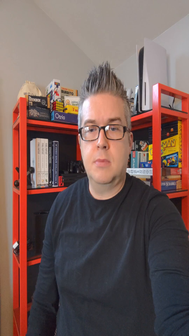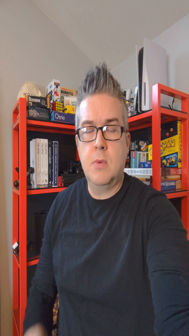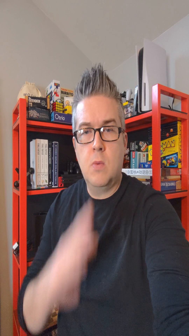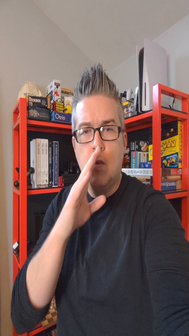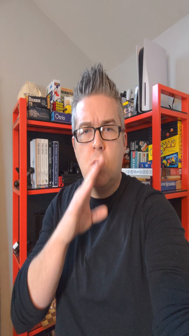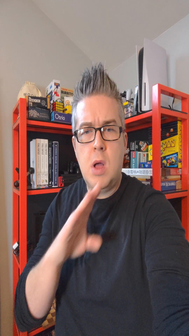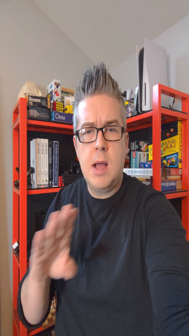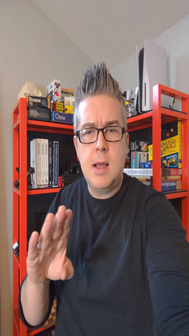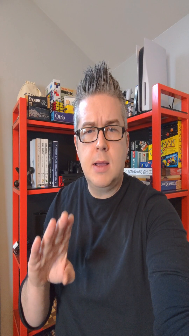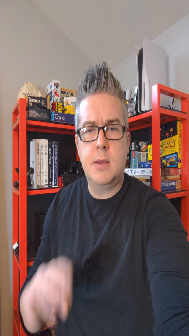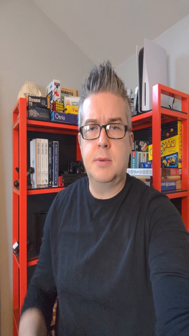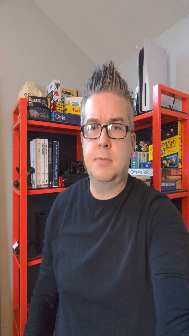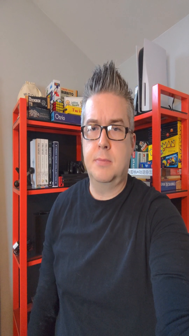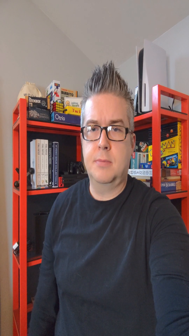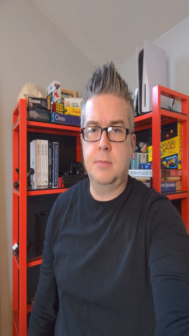quiet